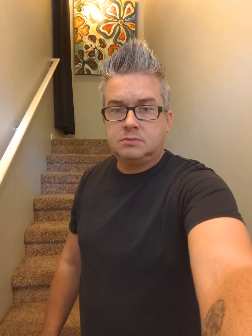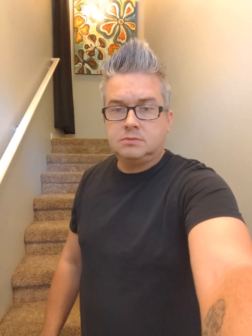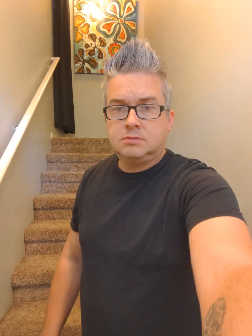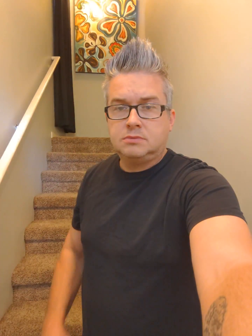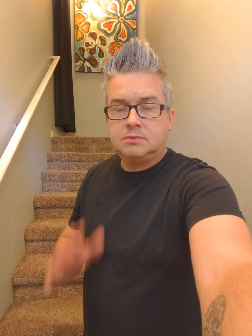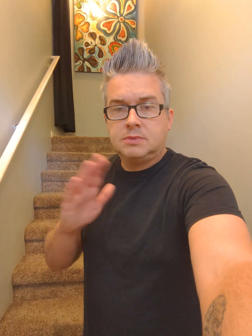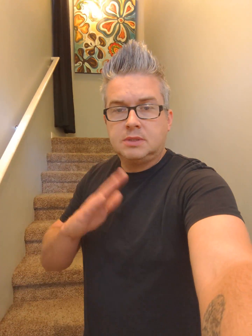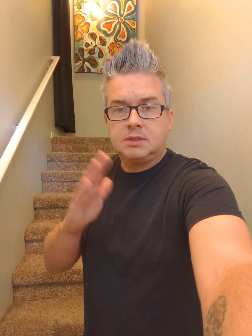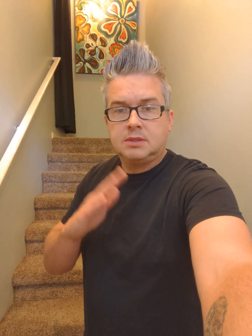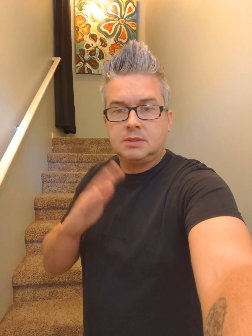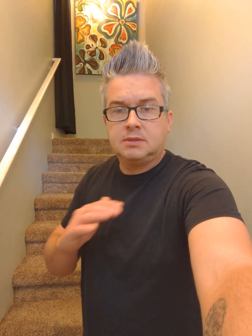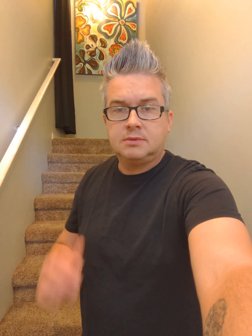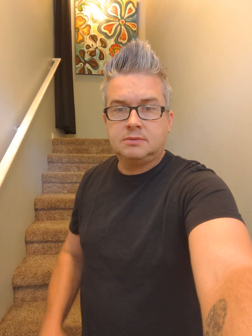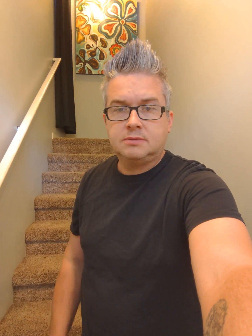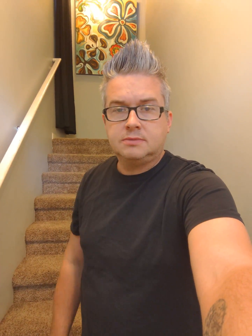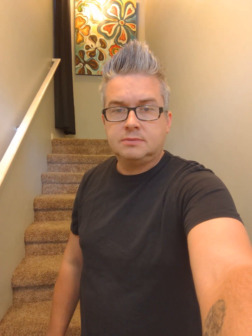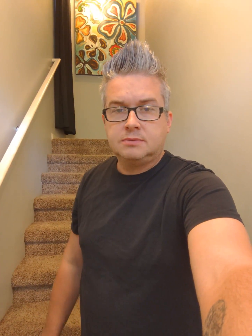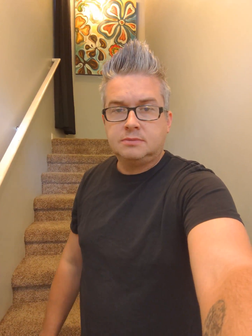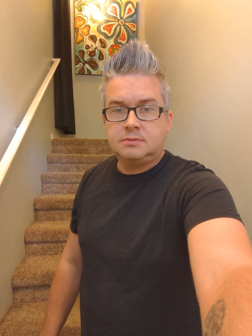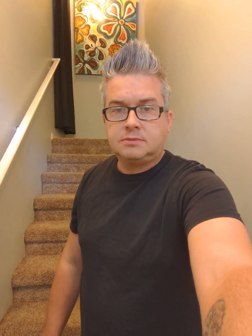clap